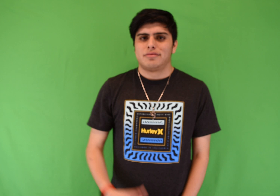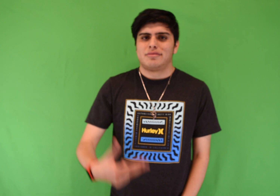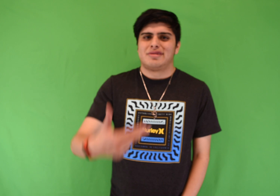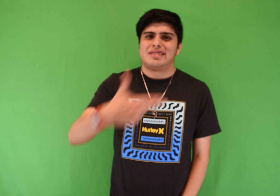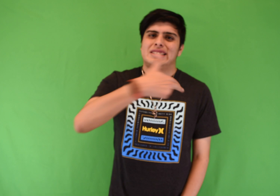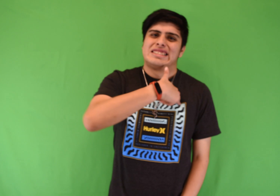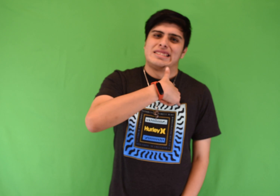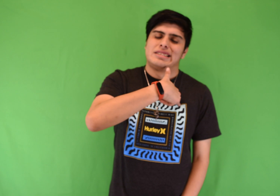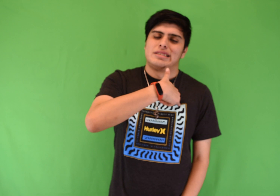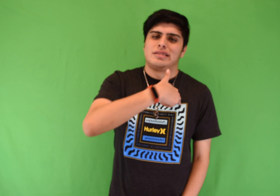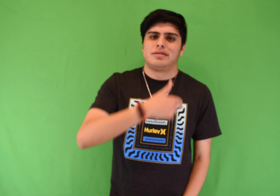herida